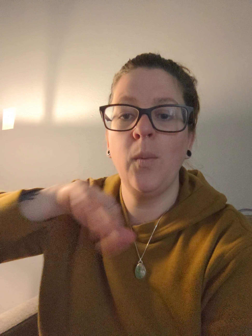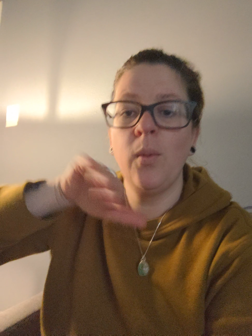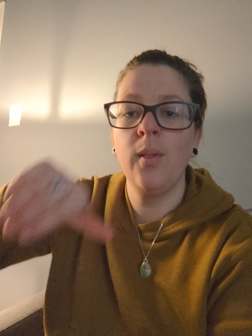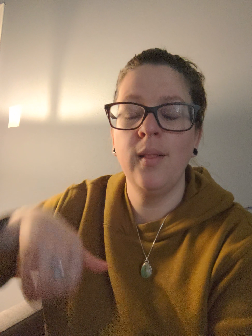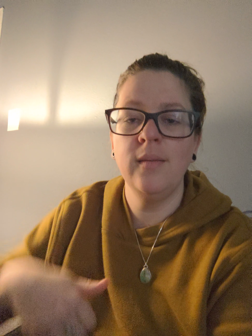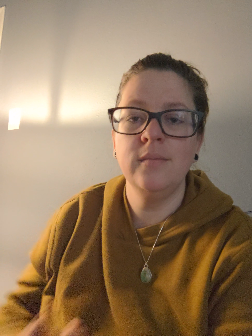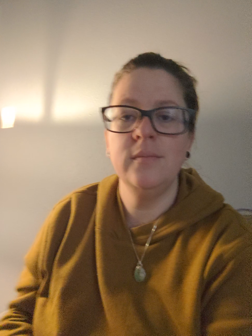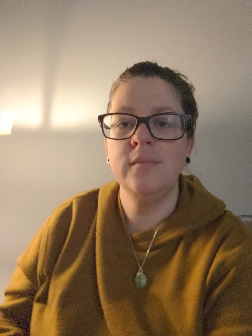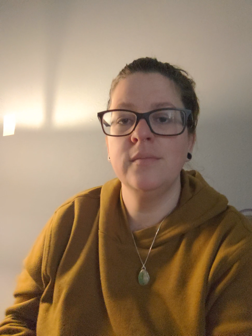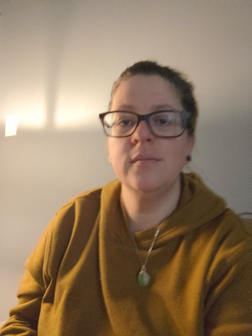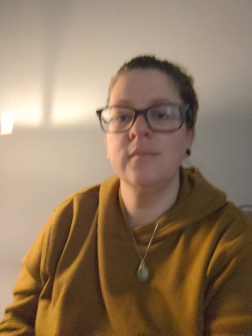pool